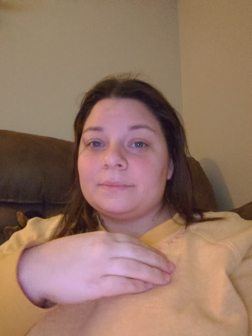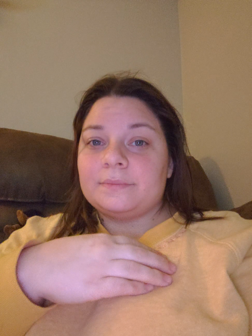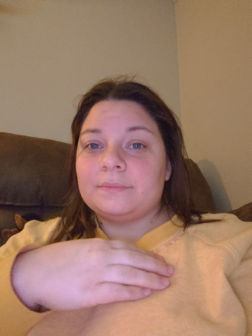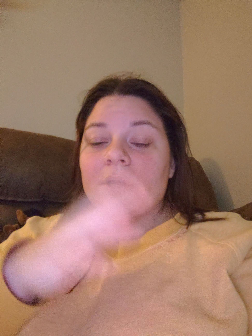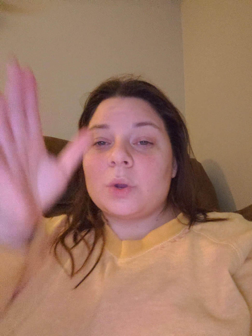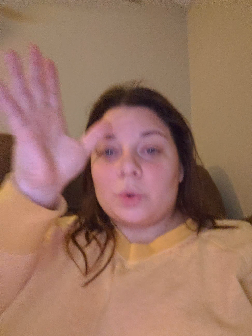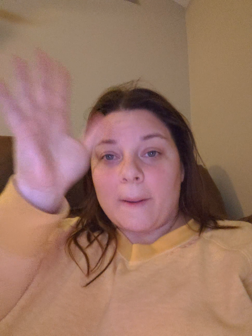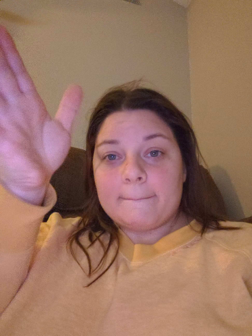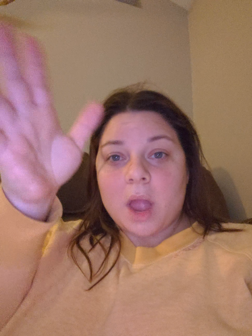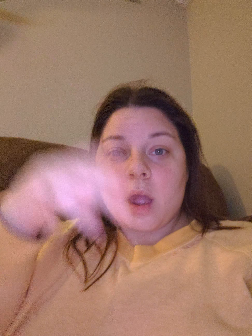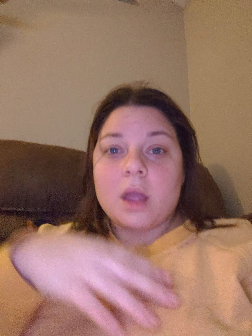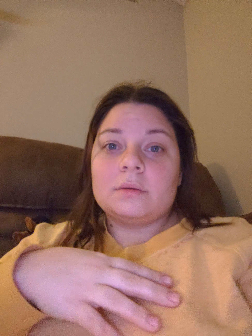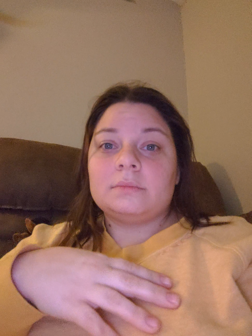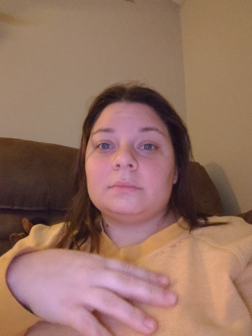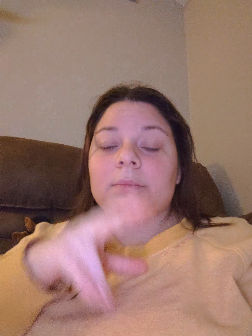grandpa